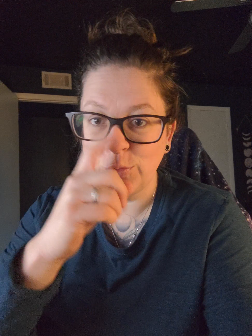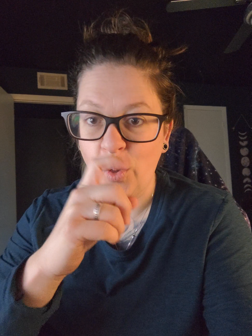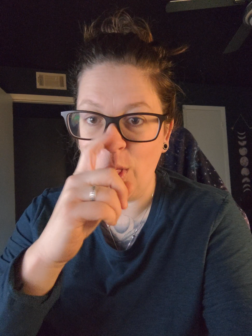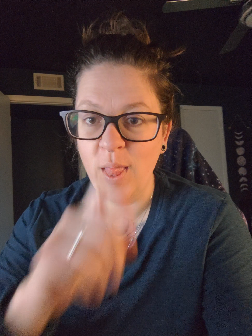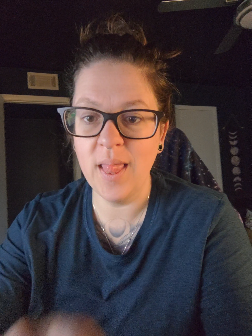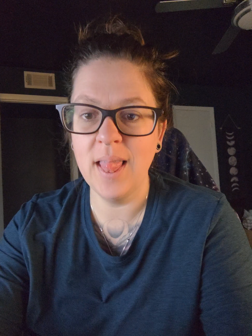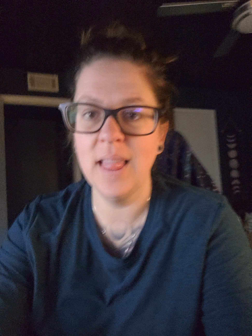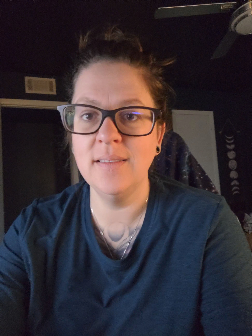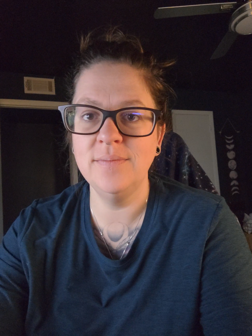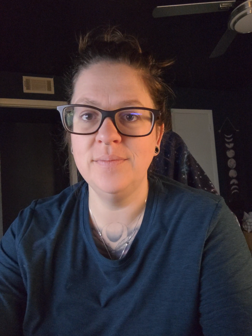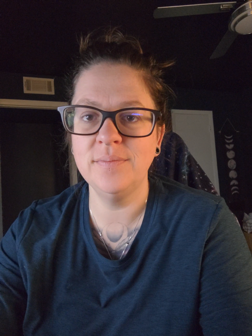doll